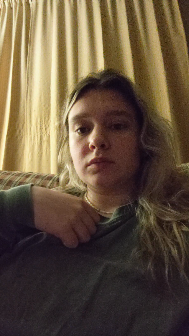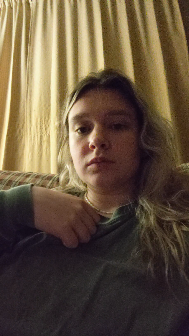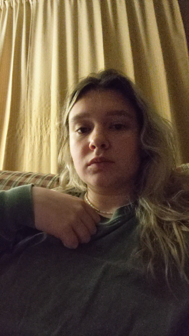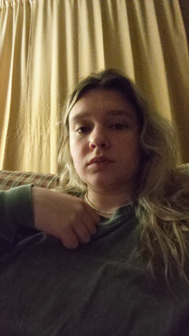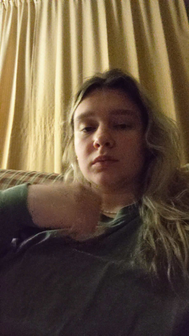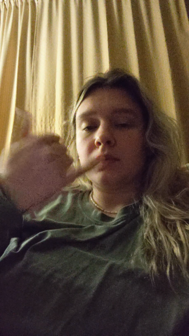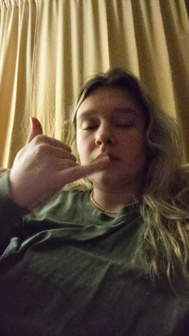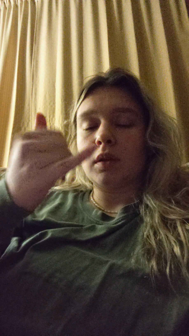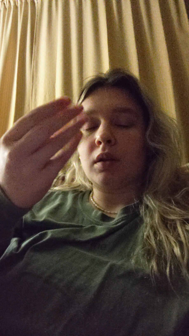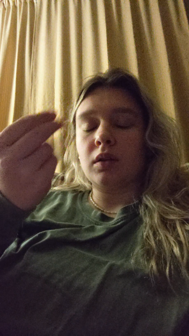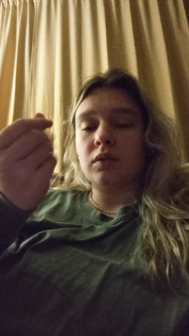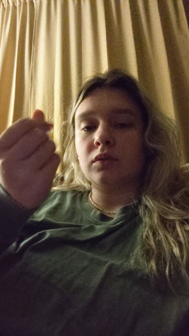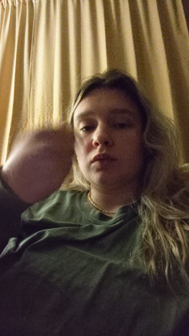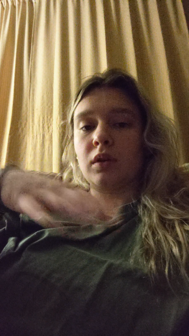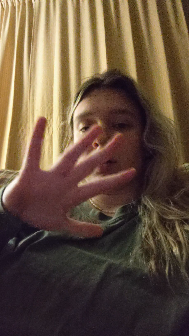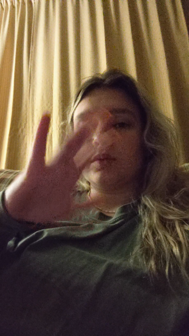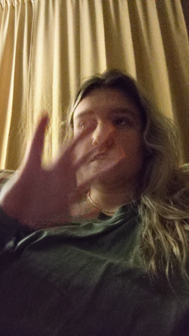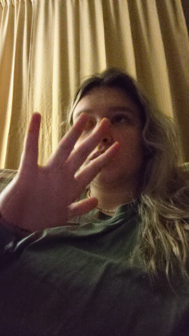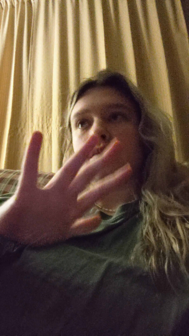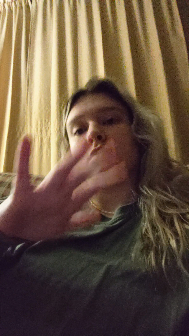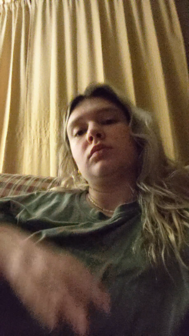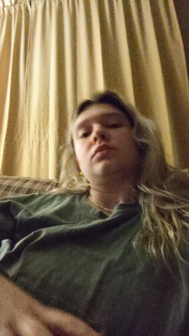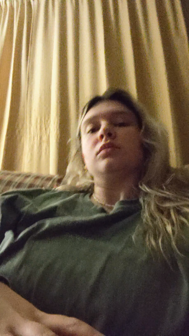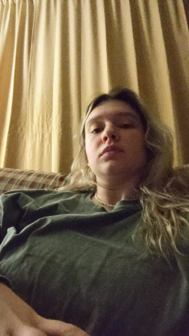playground